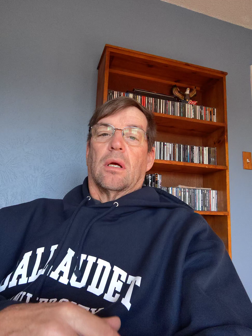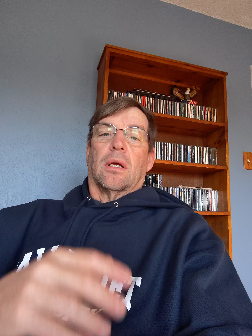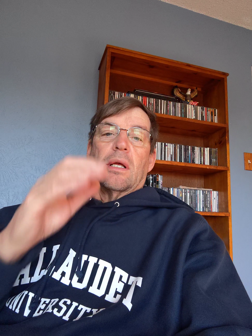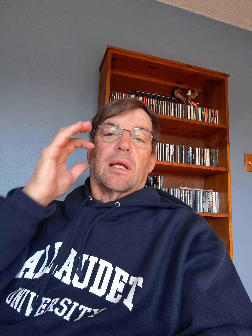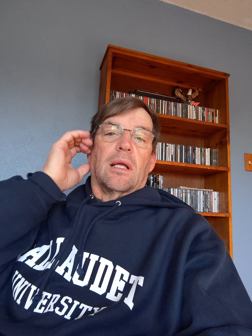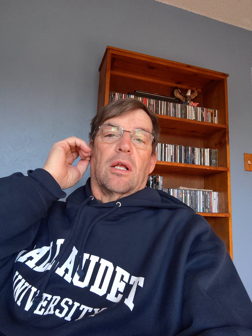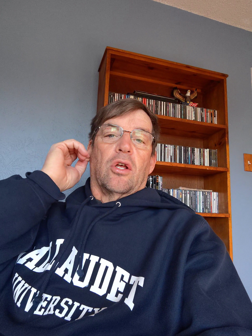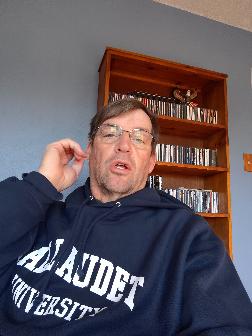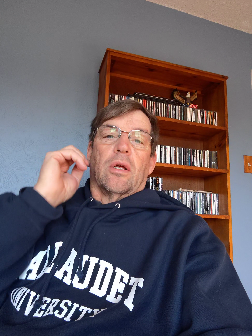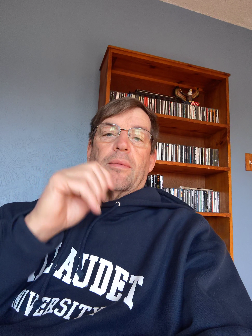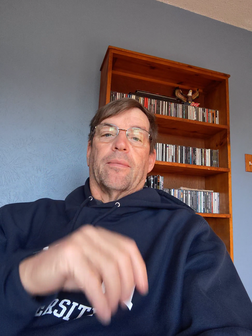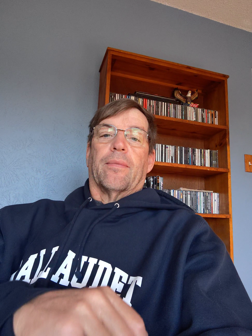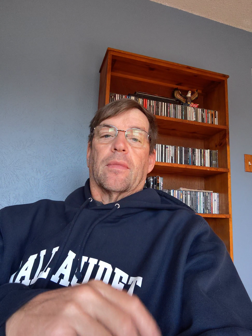ear